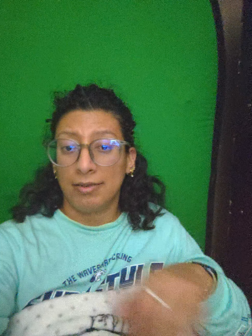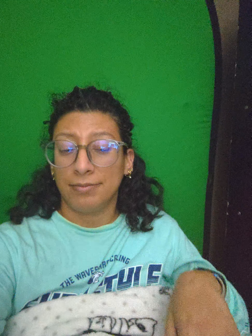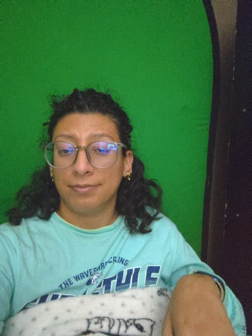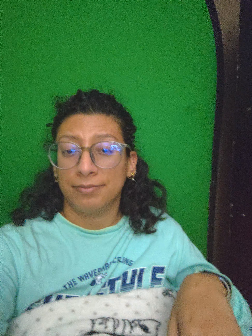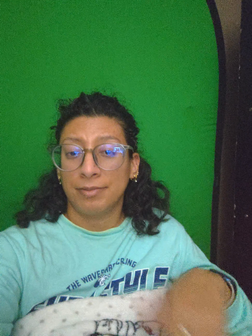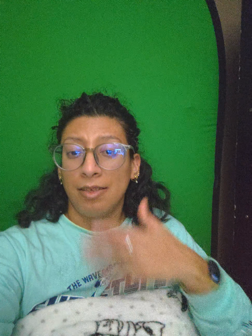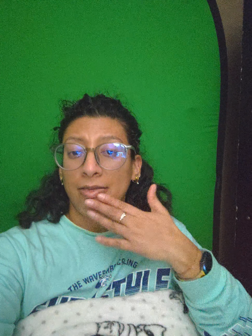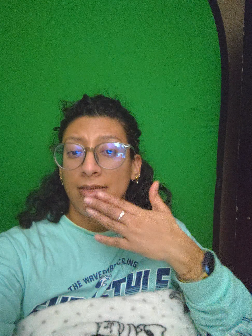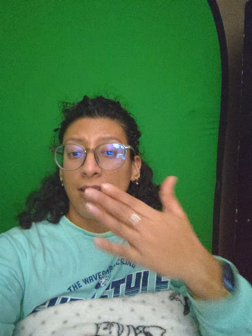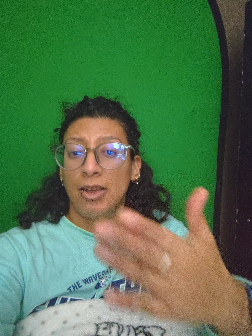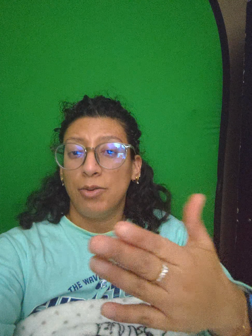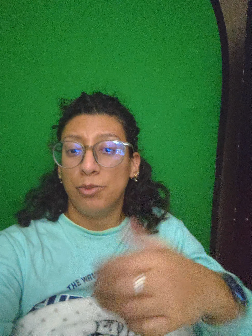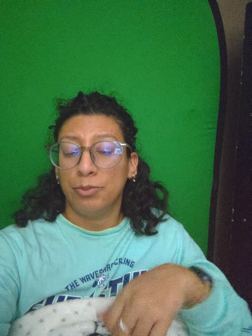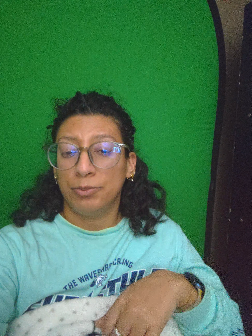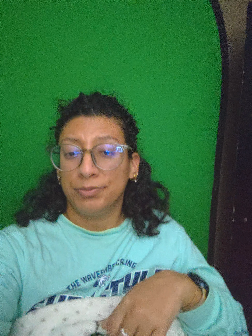thank you